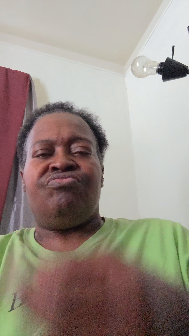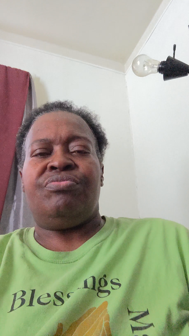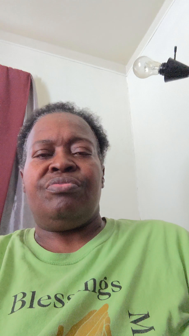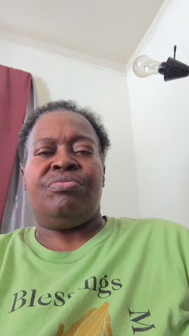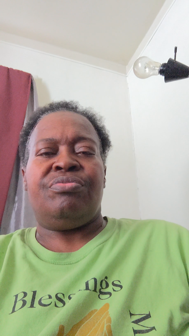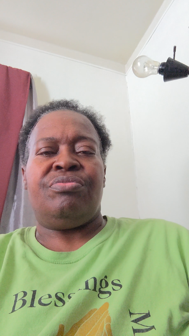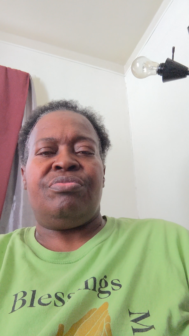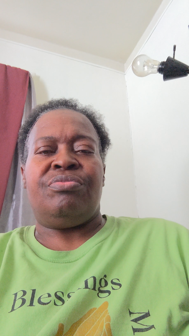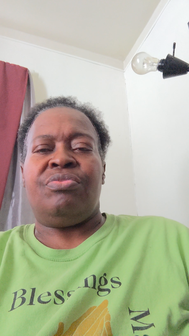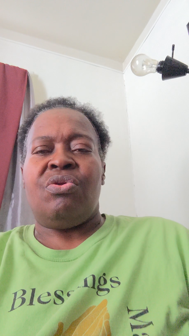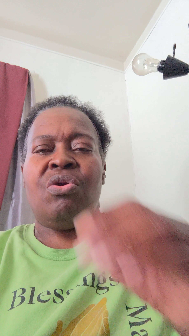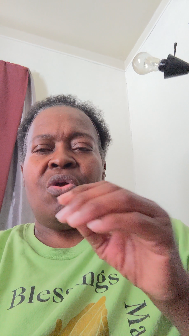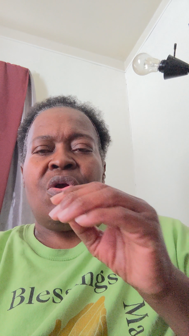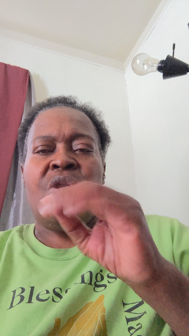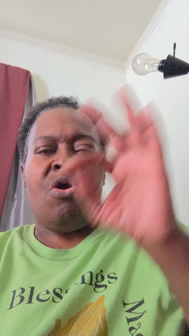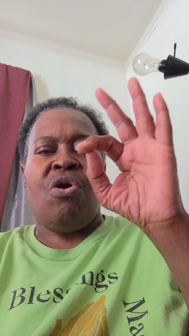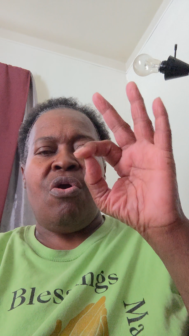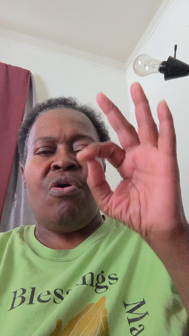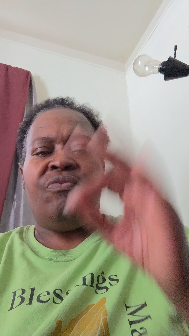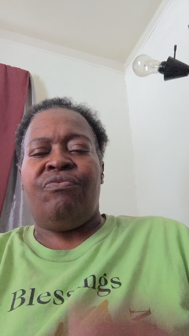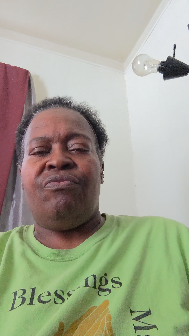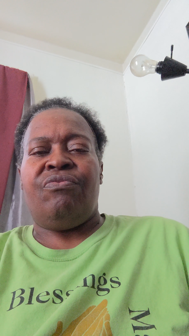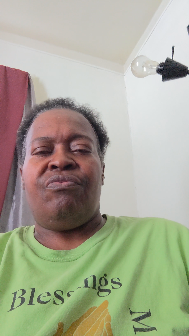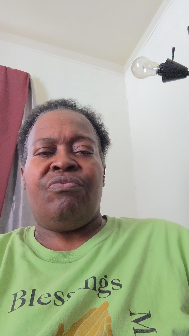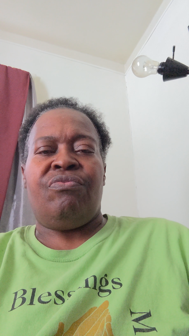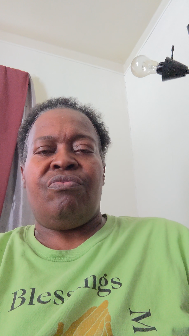off